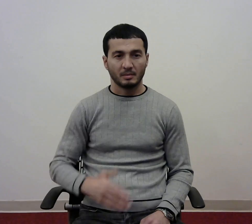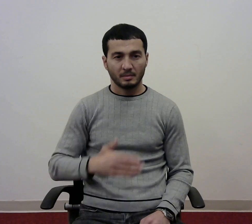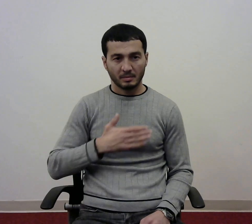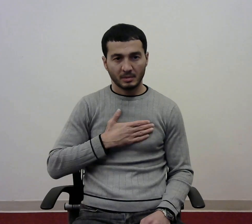mən